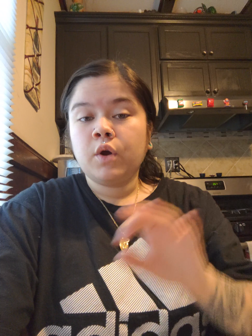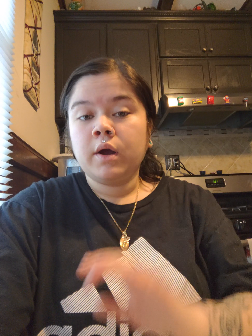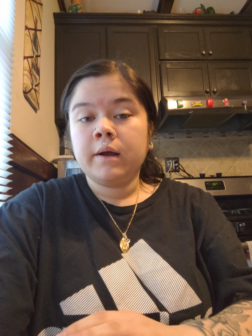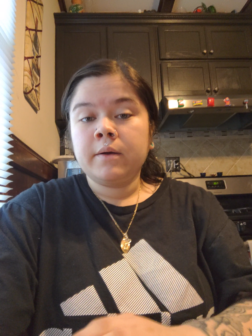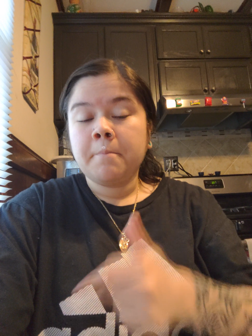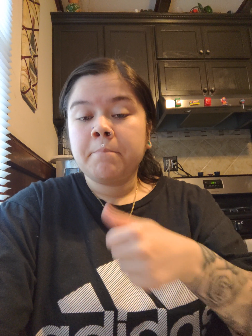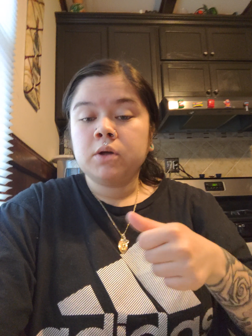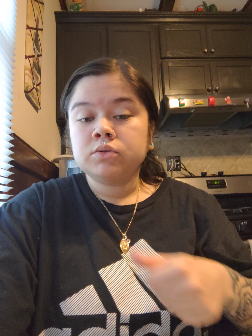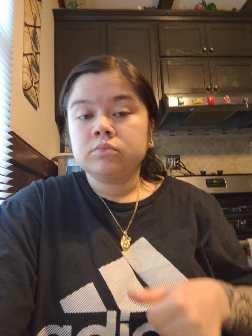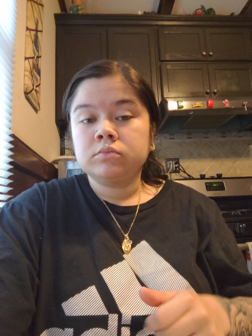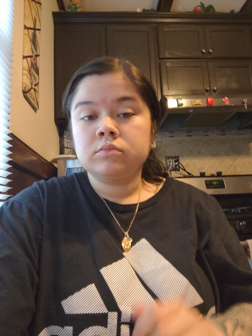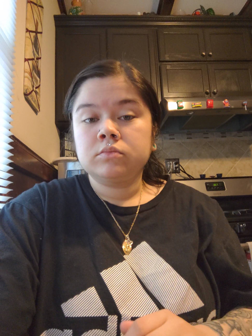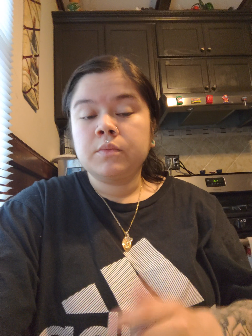puzzle